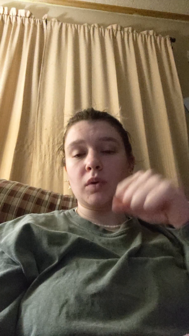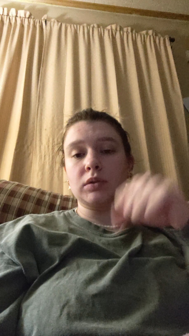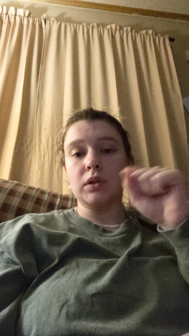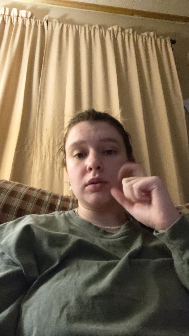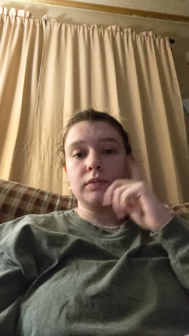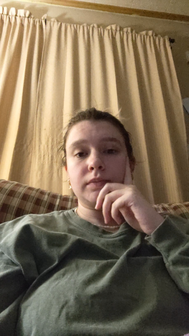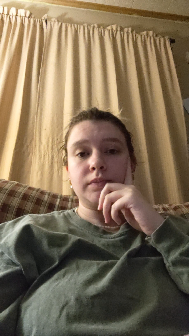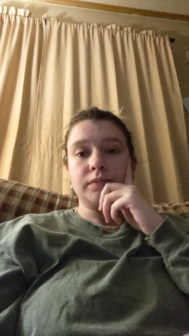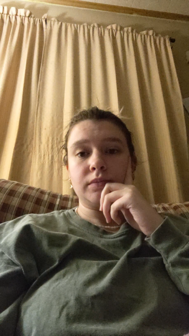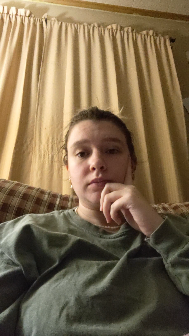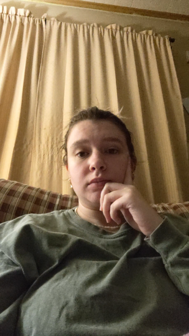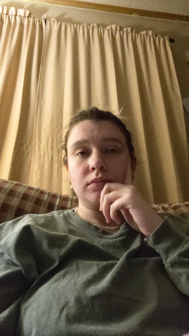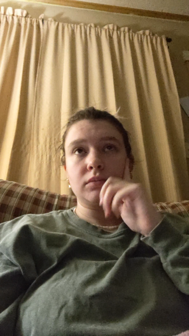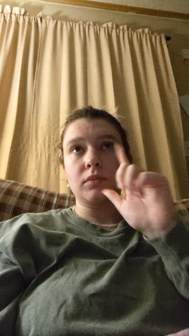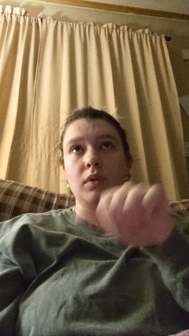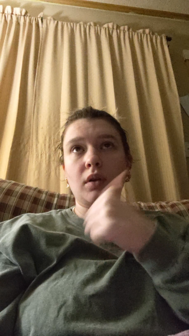other